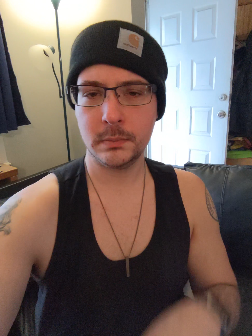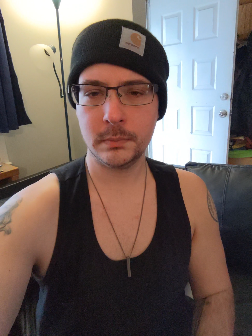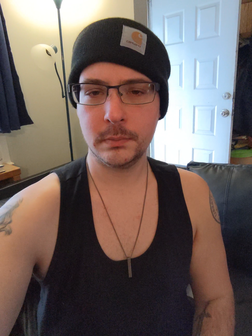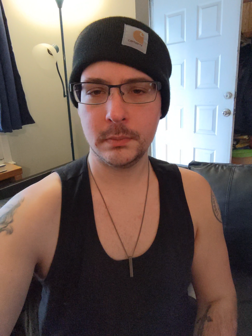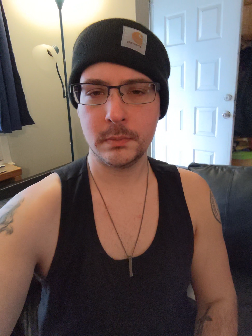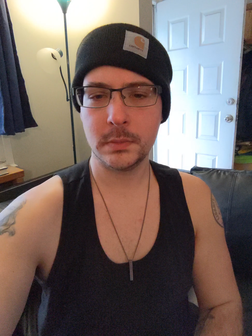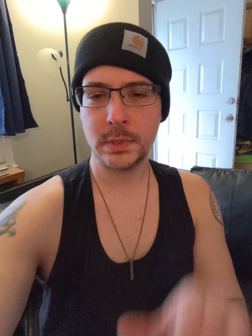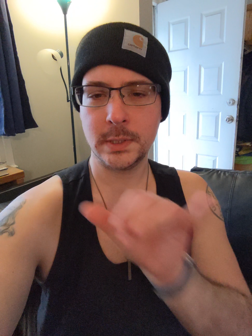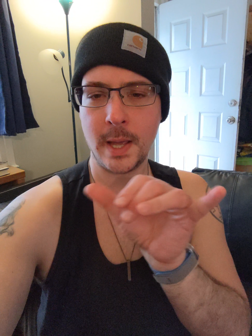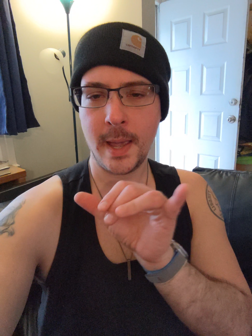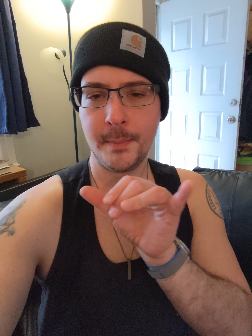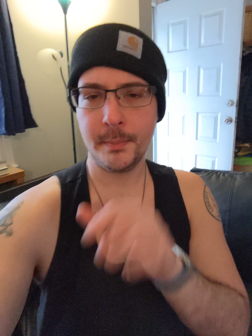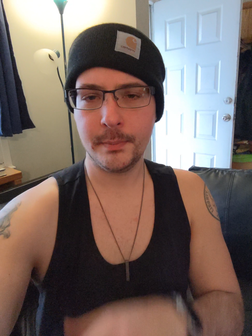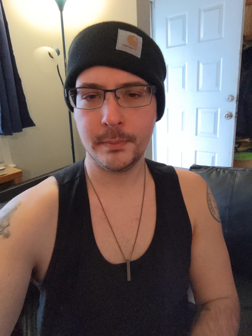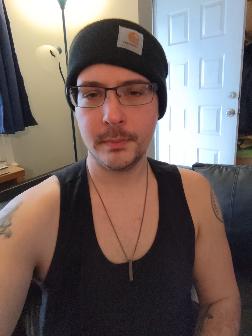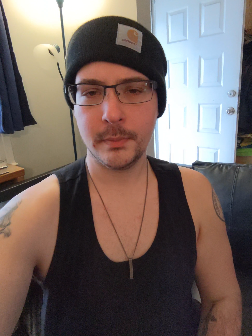same